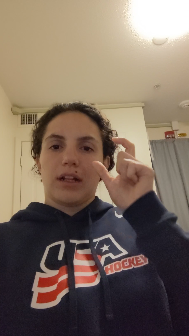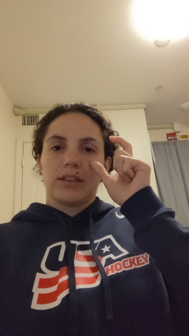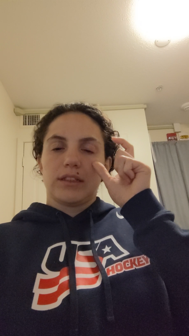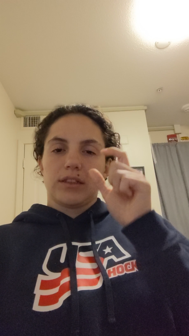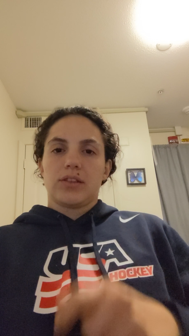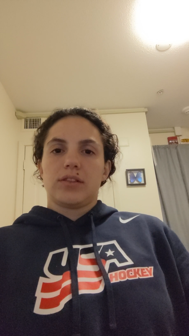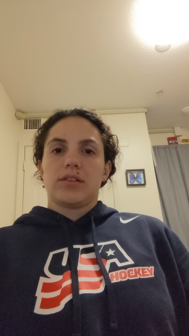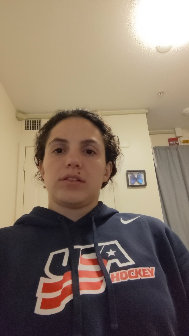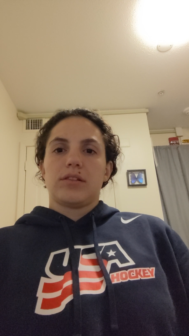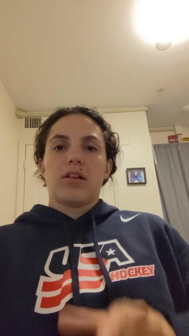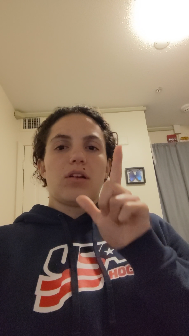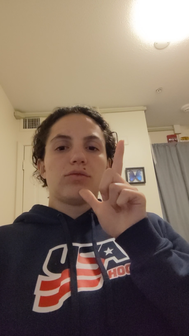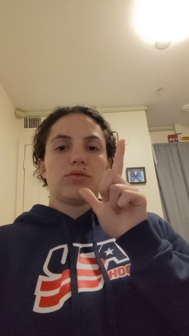lunch